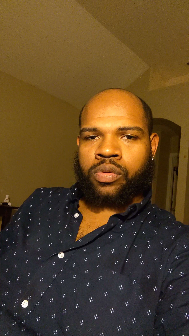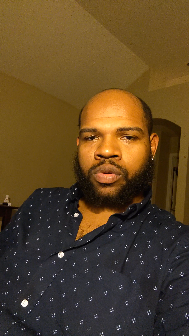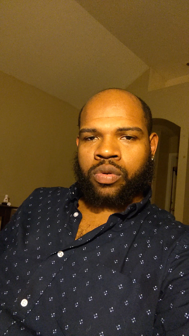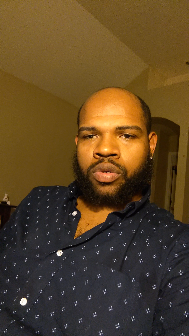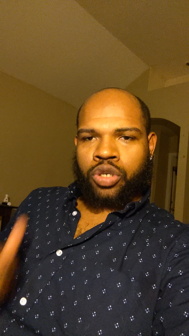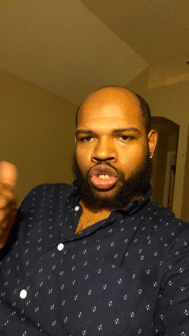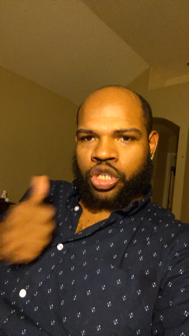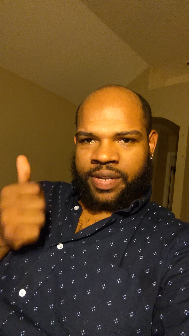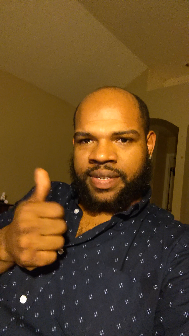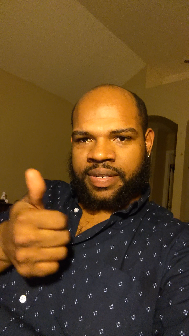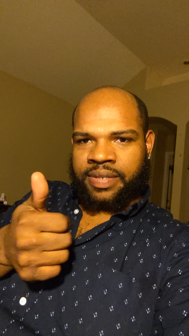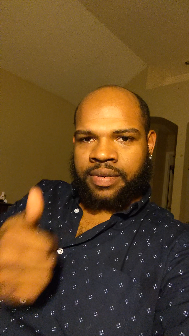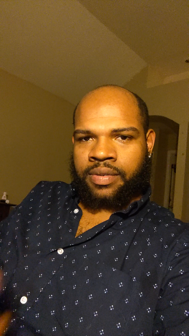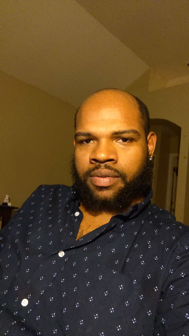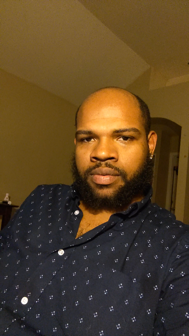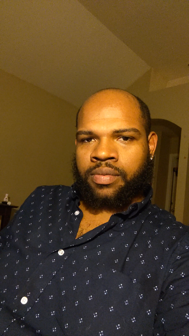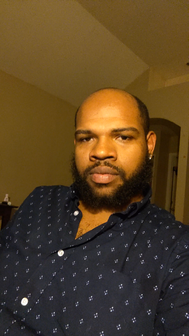chase